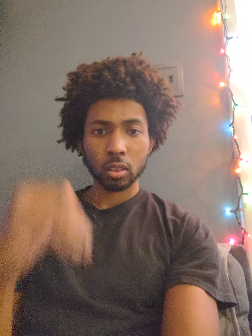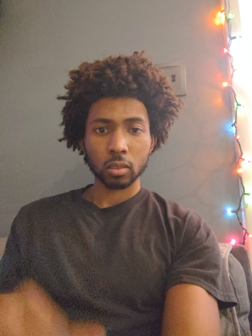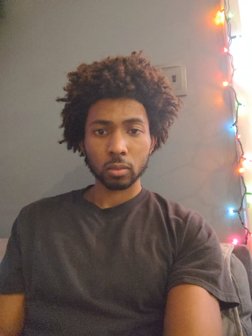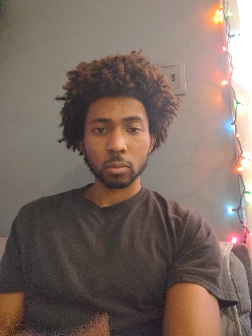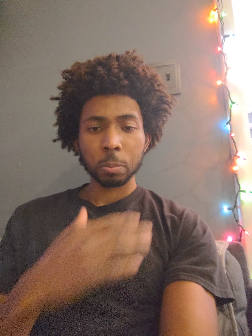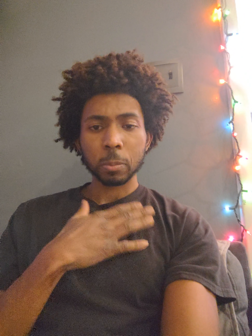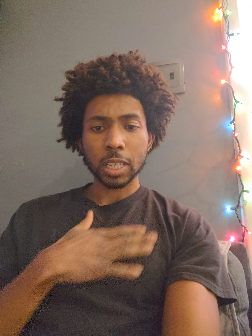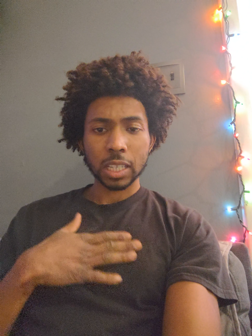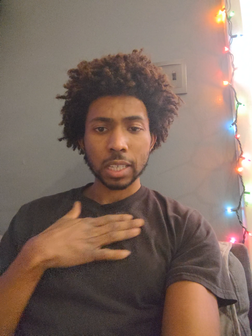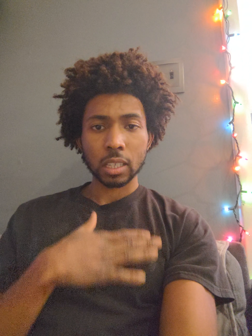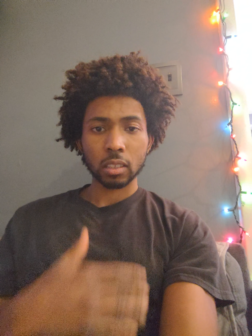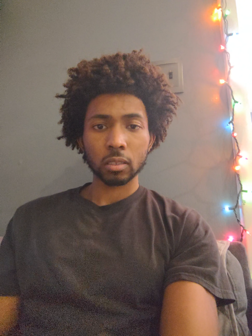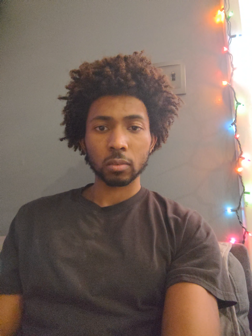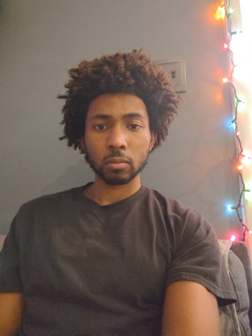please